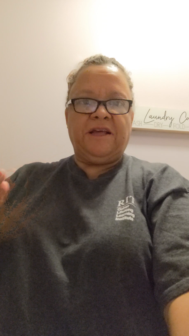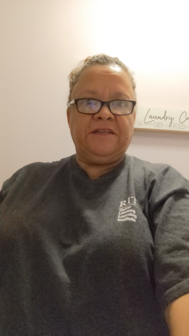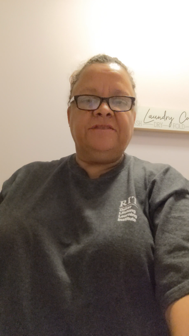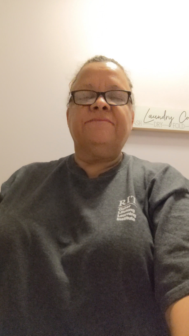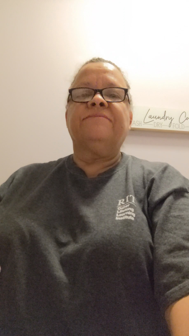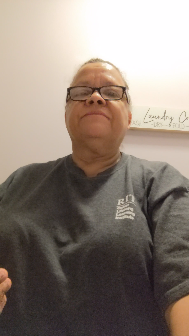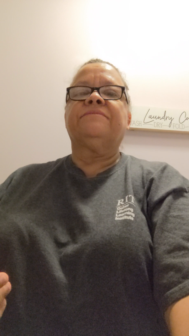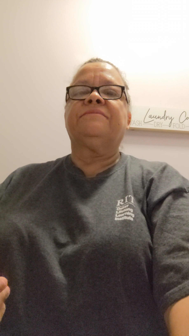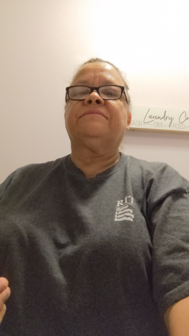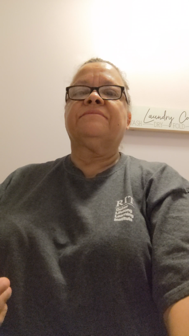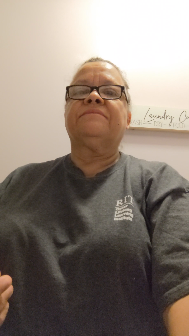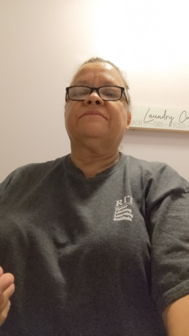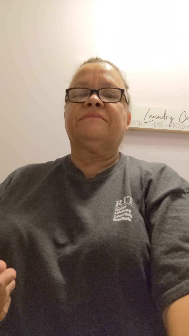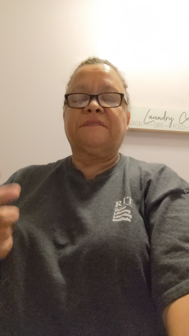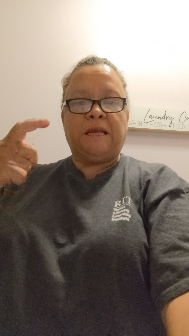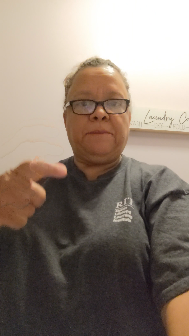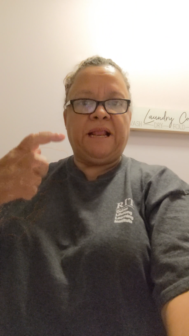plate